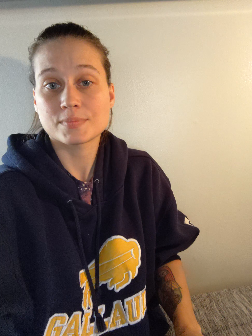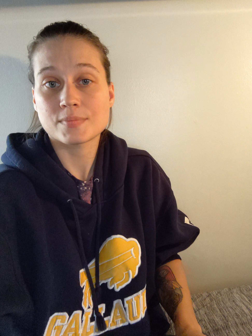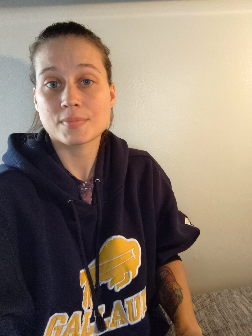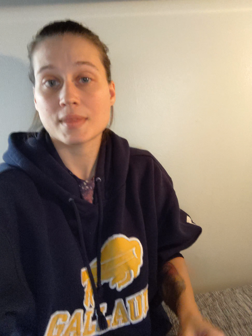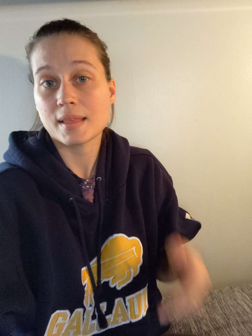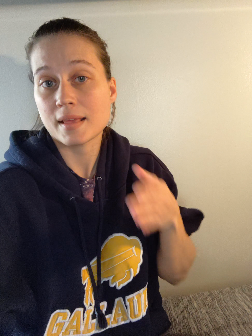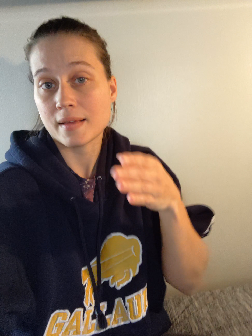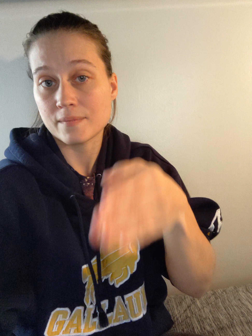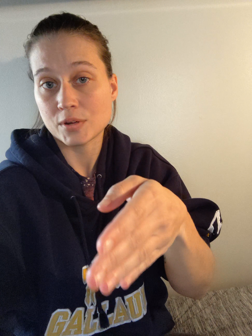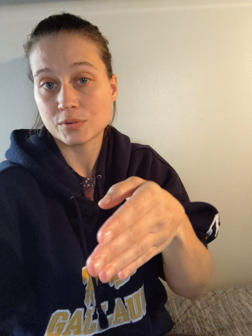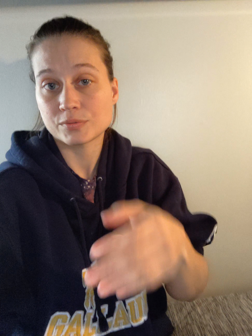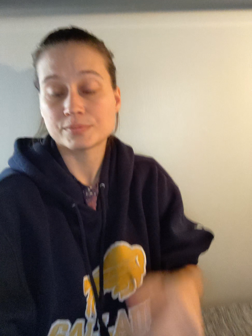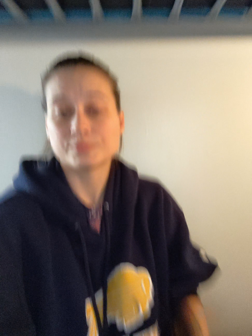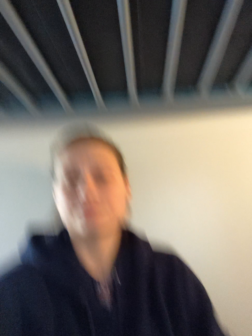after